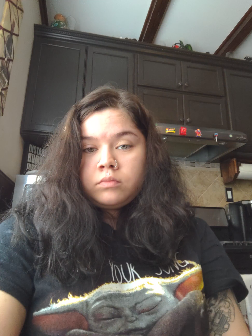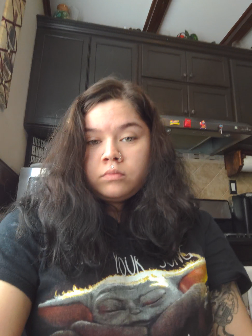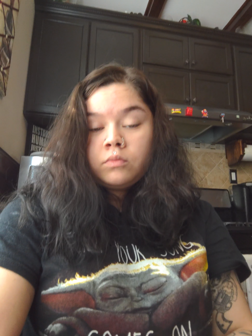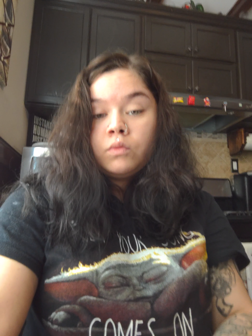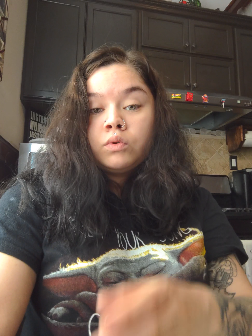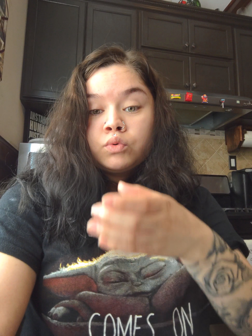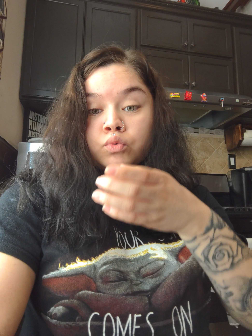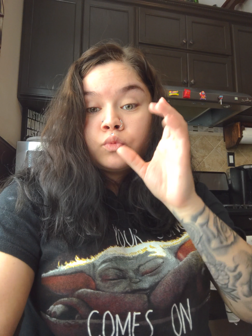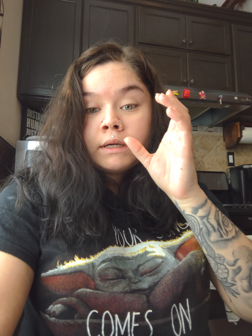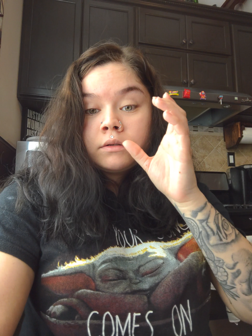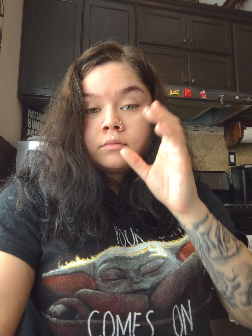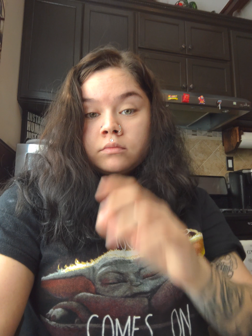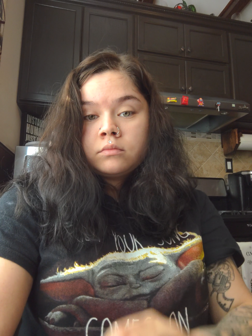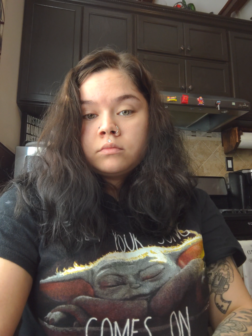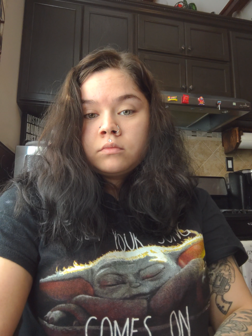drink